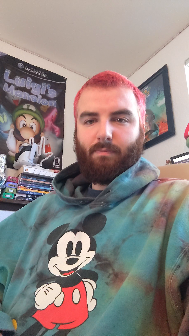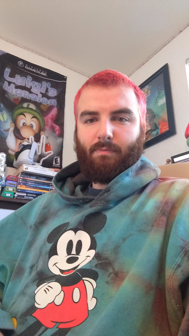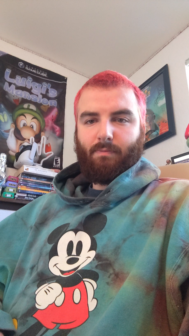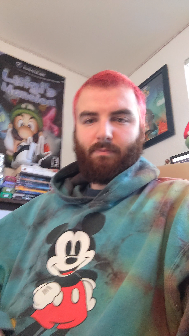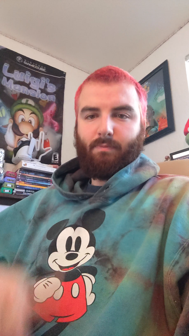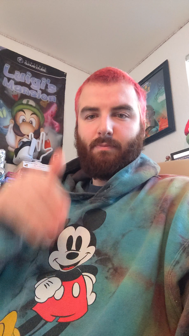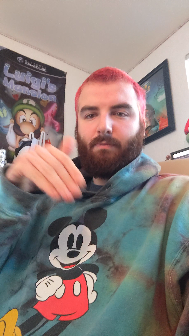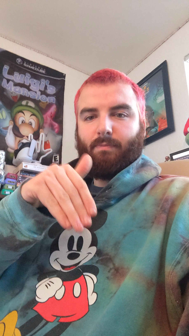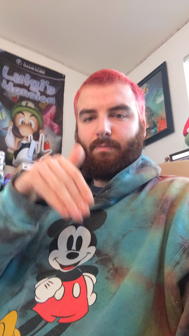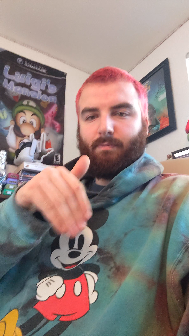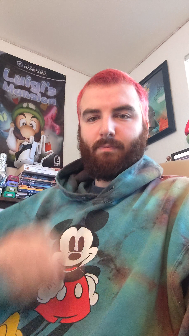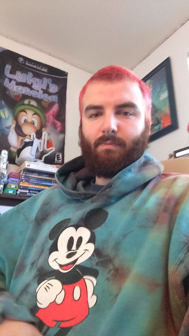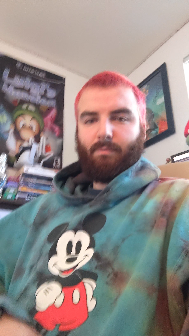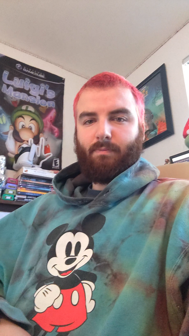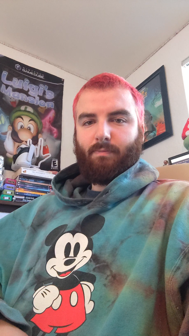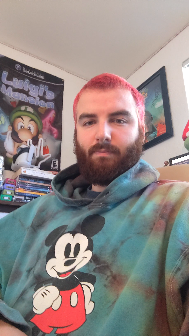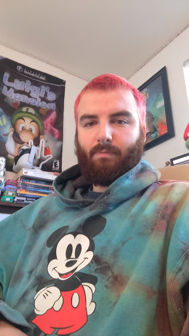doctor